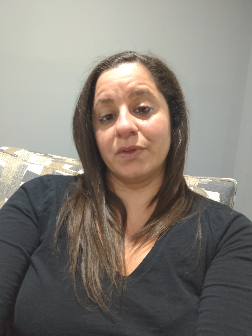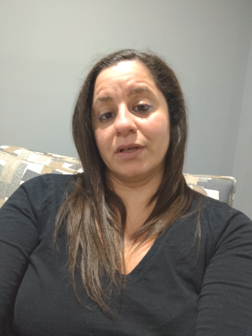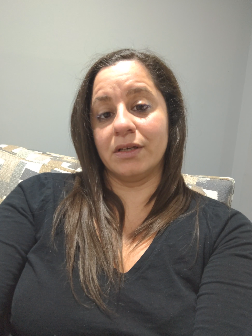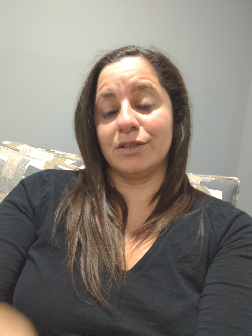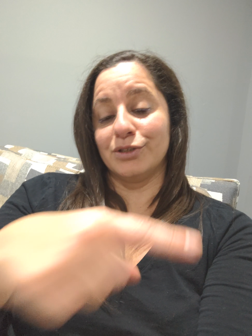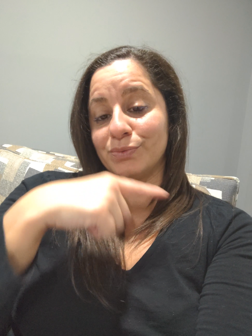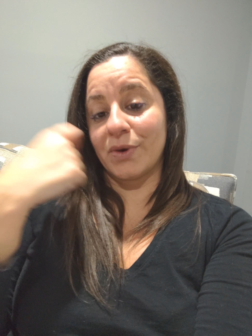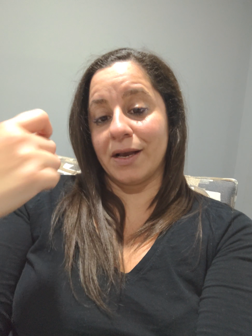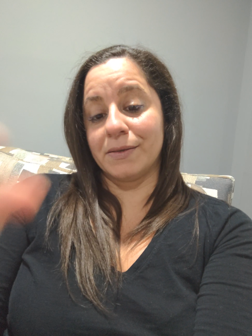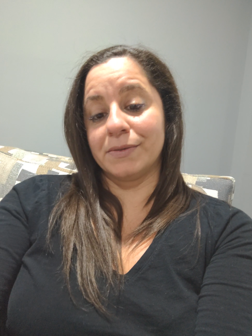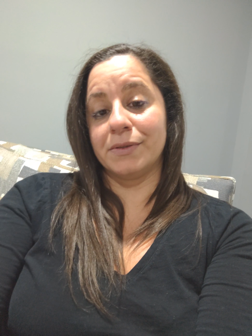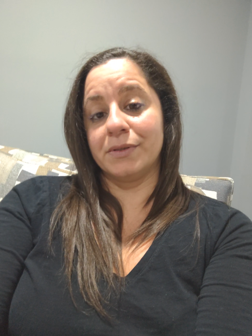dry